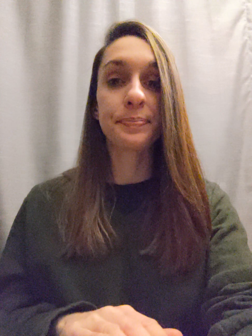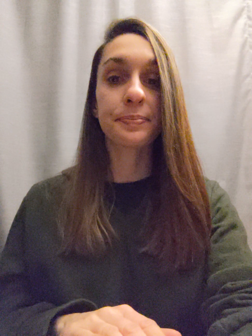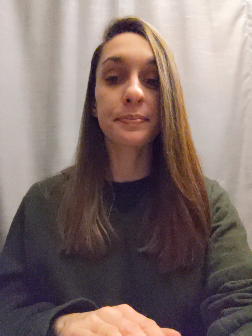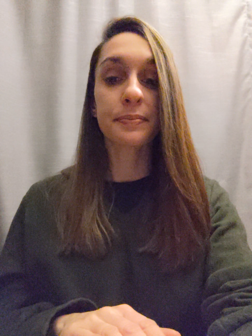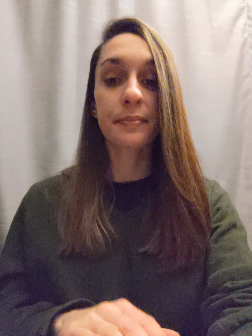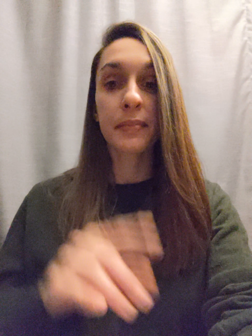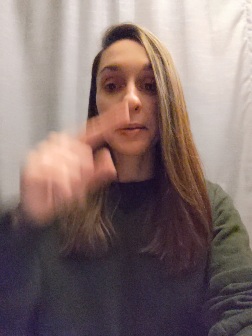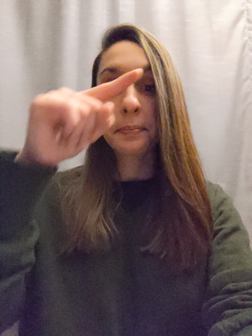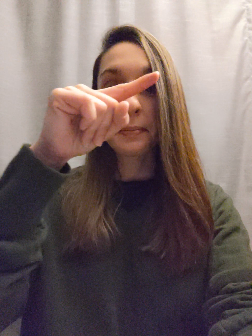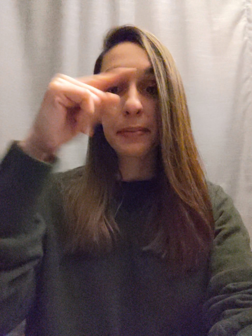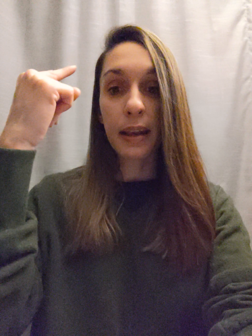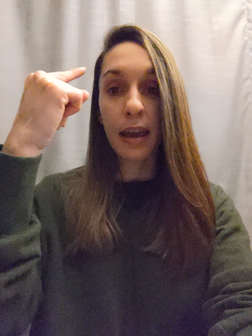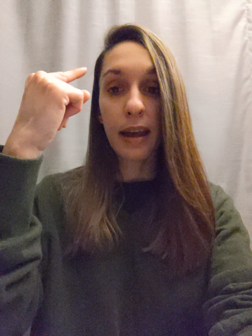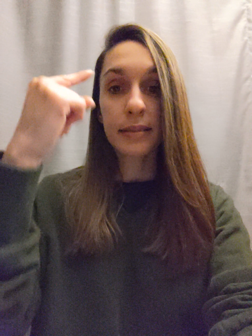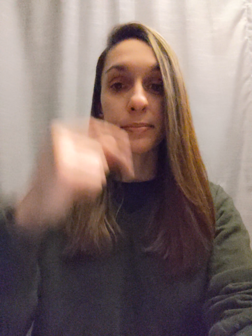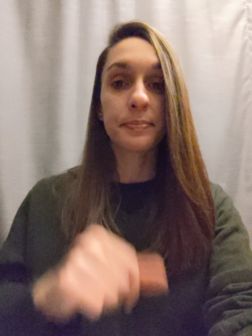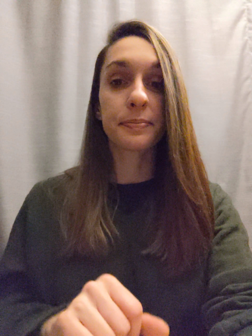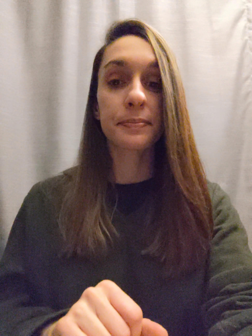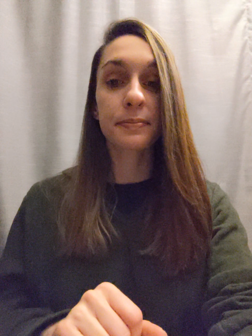black